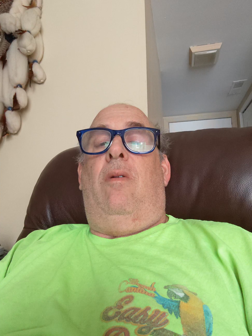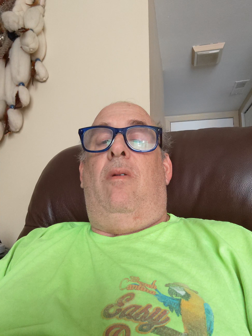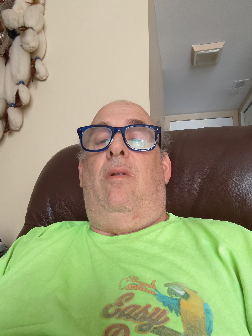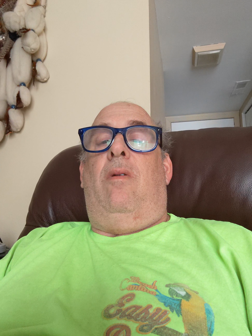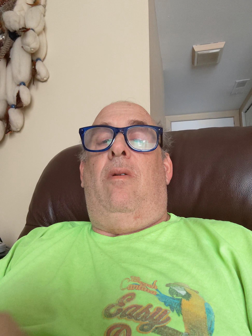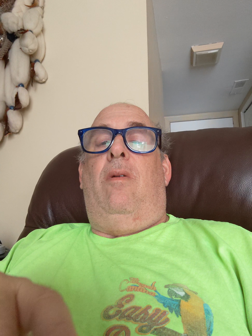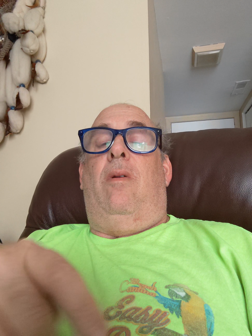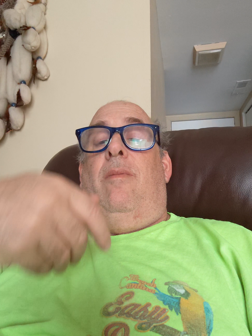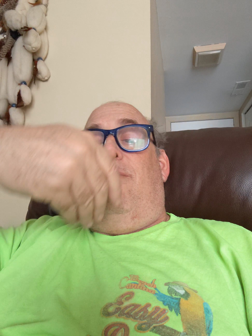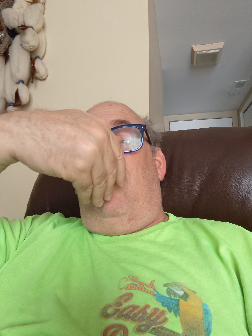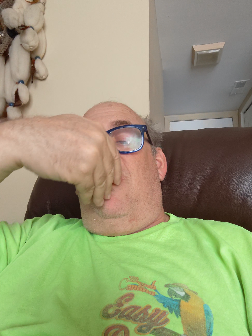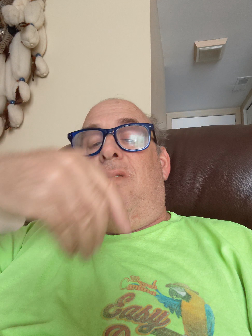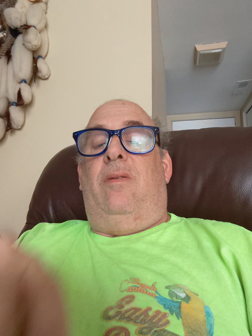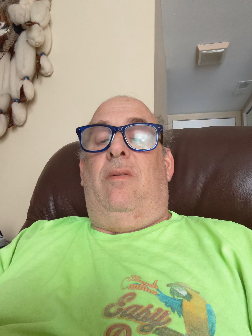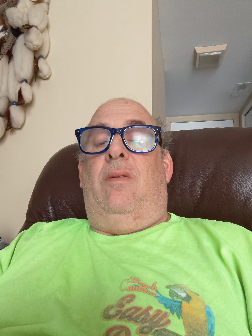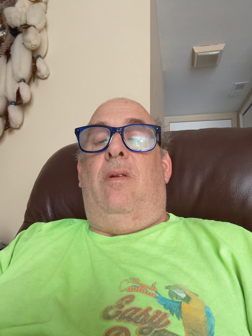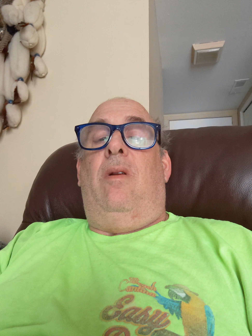pizza